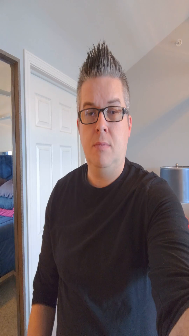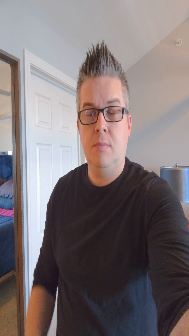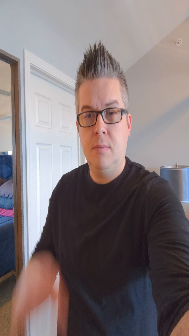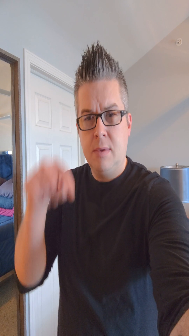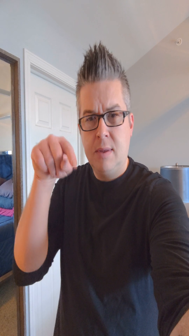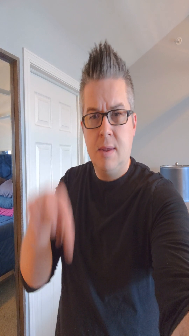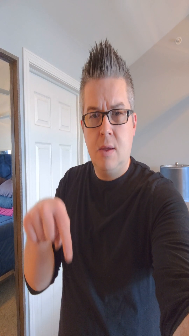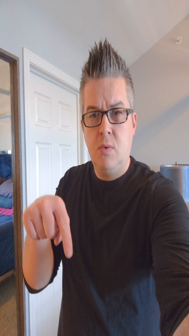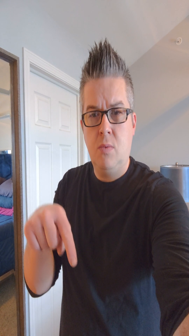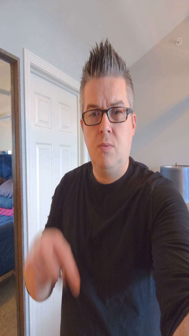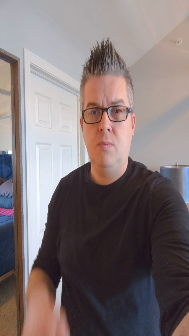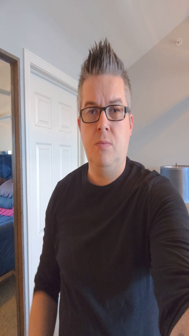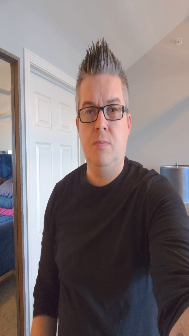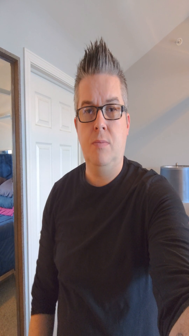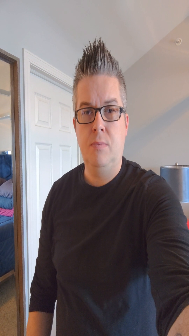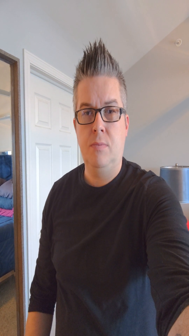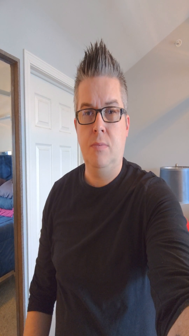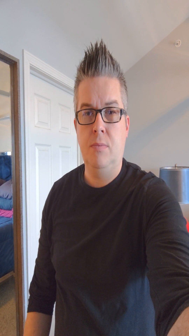down